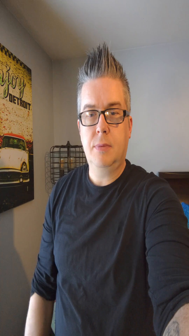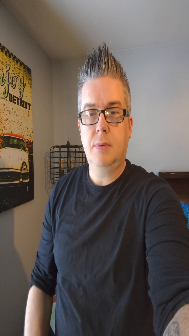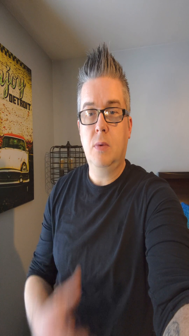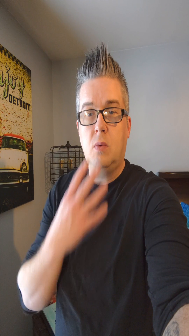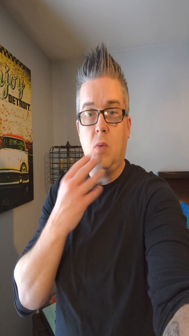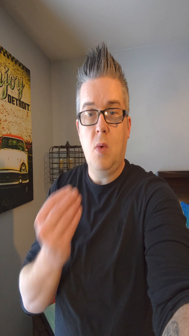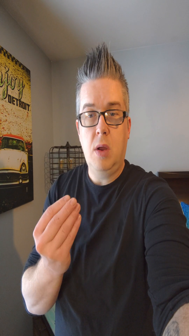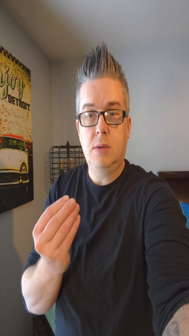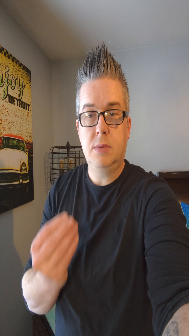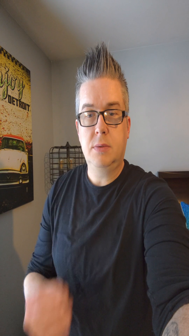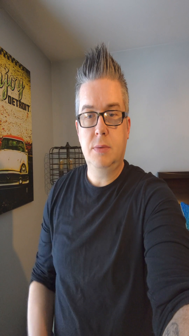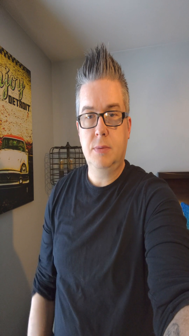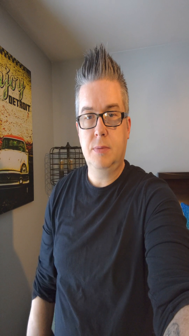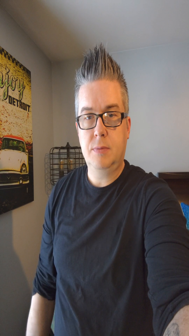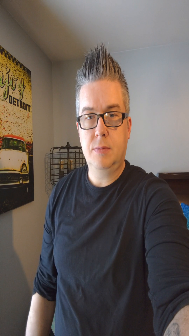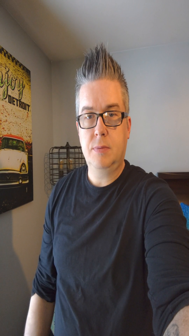wet